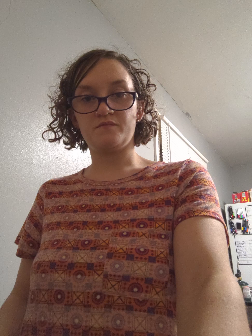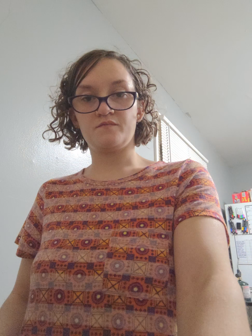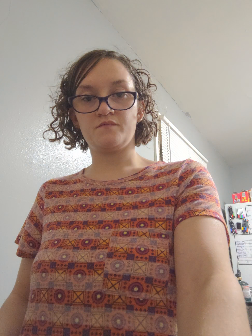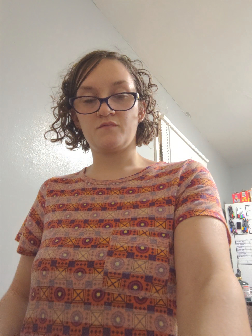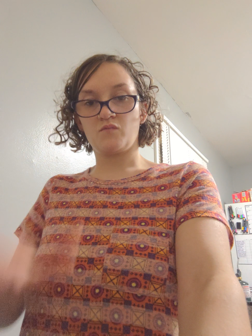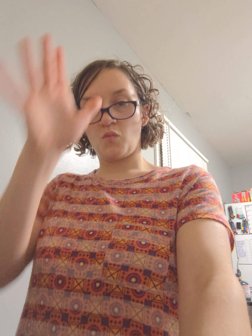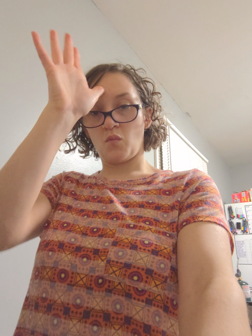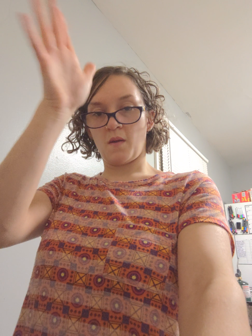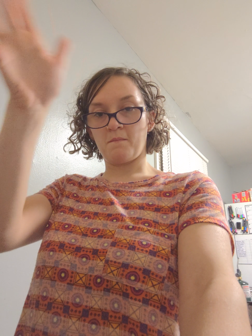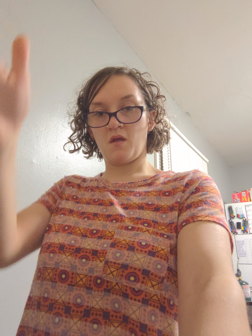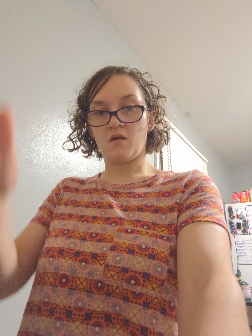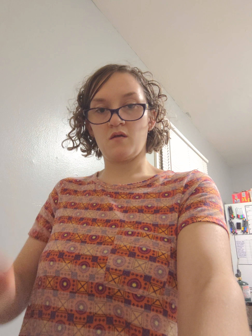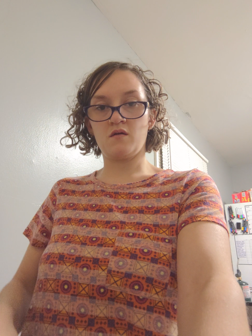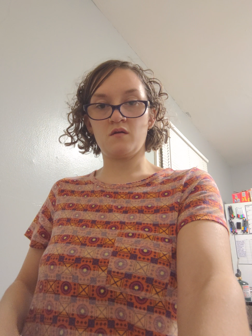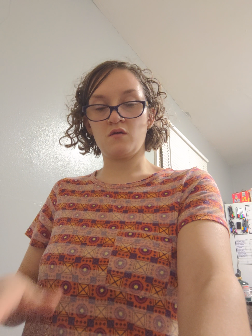grandpa